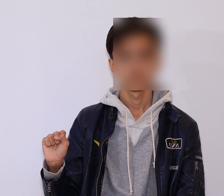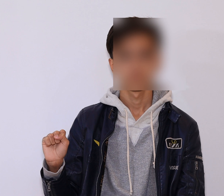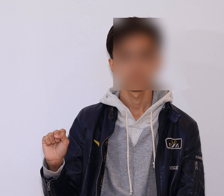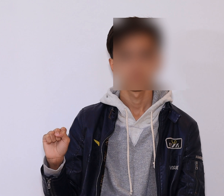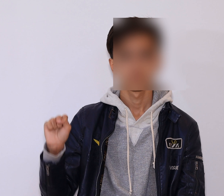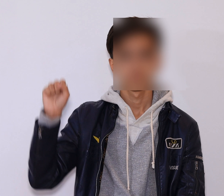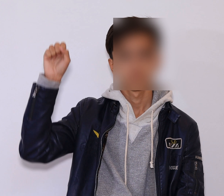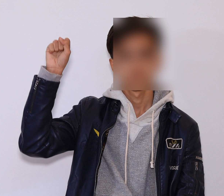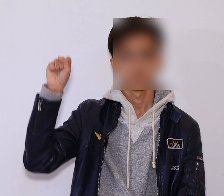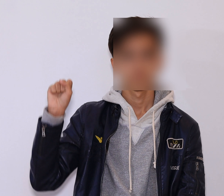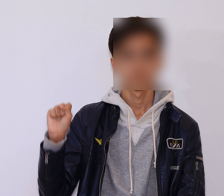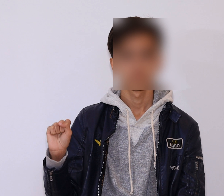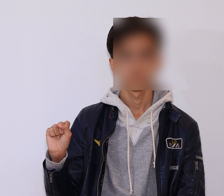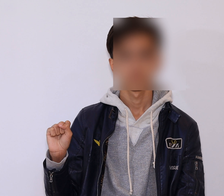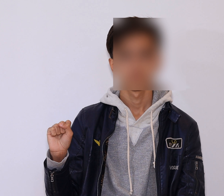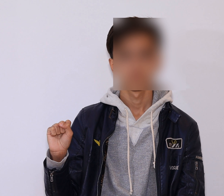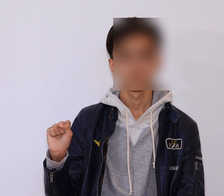آ